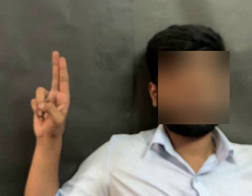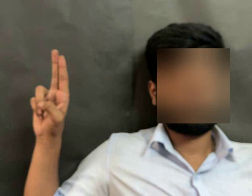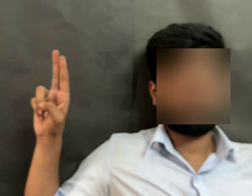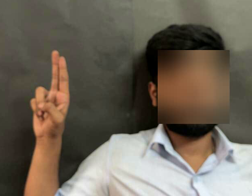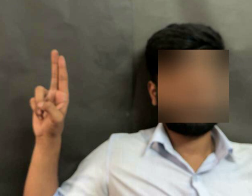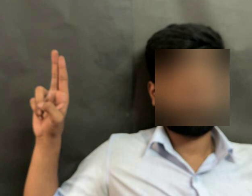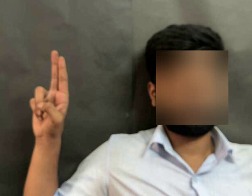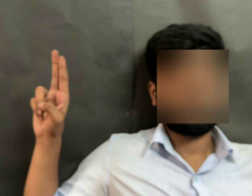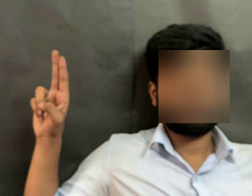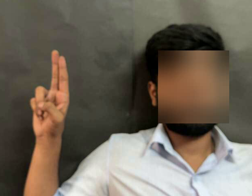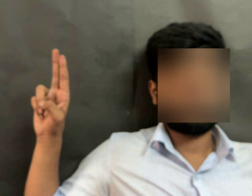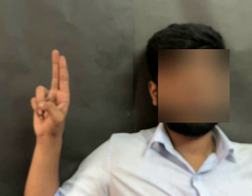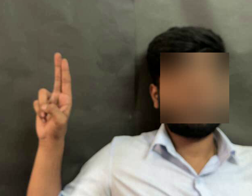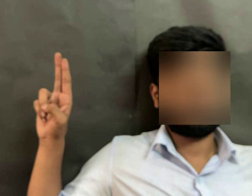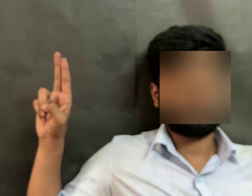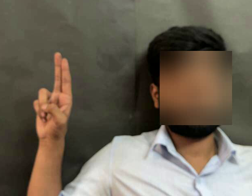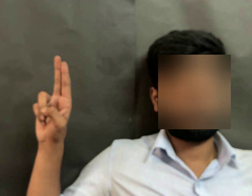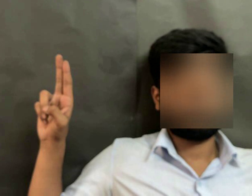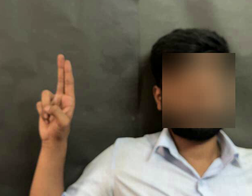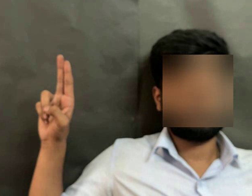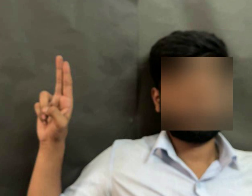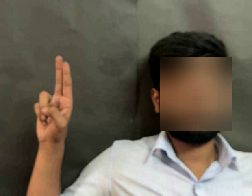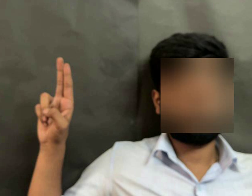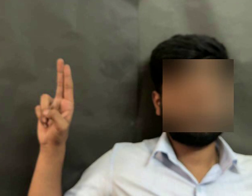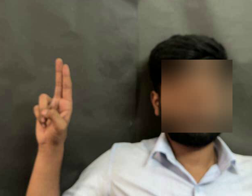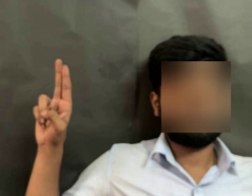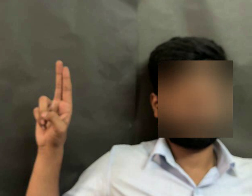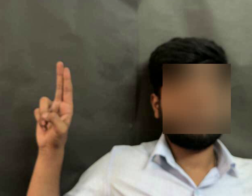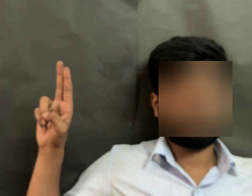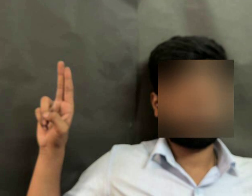U